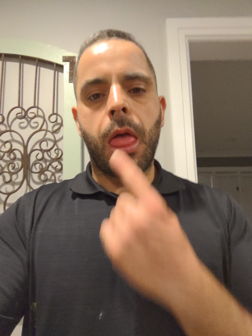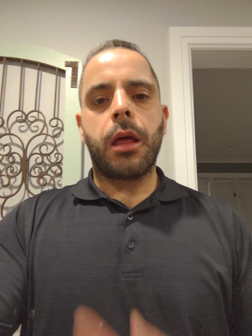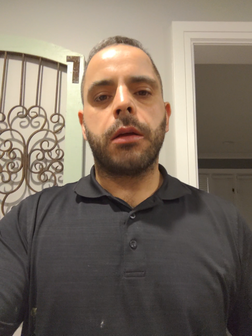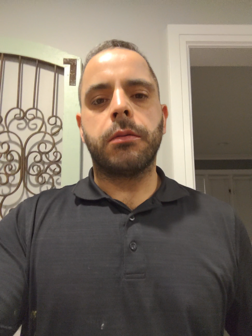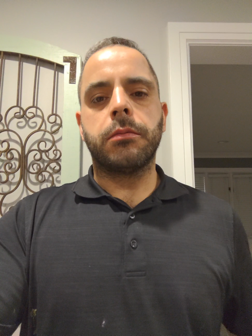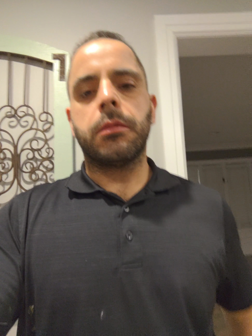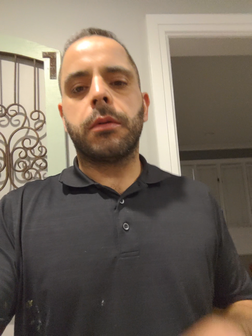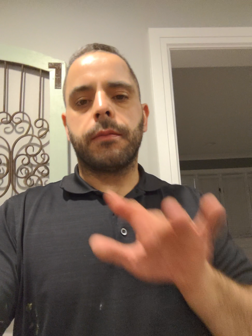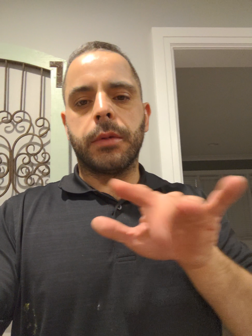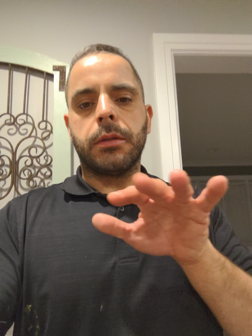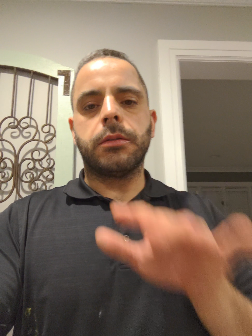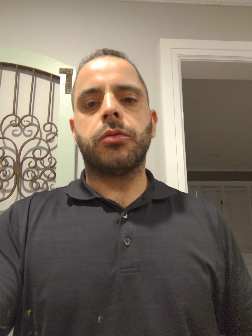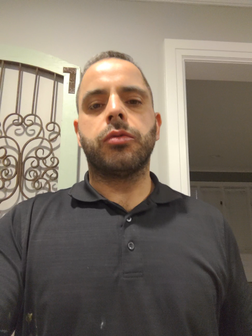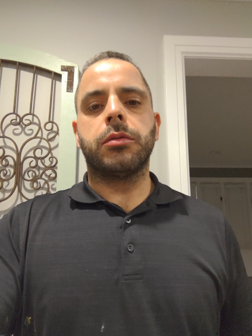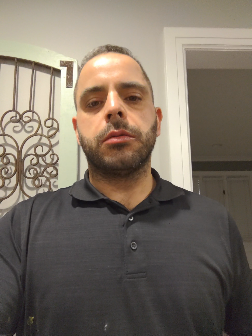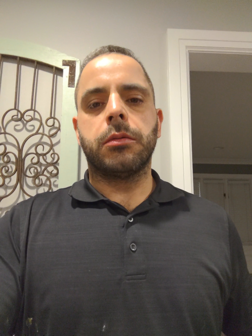finger